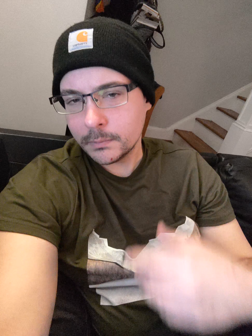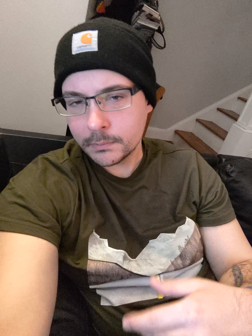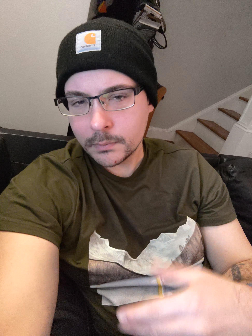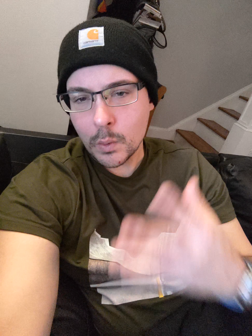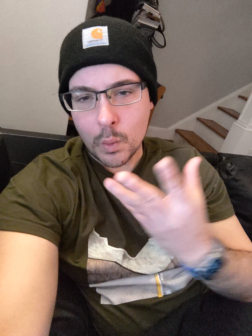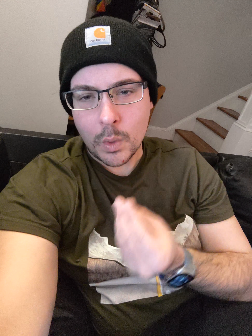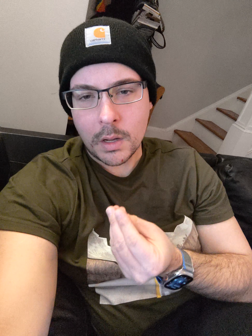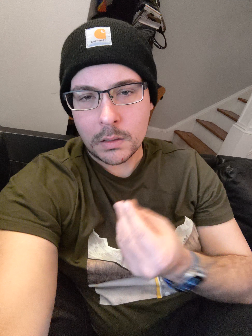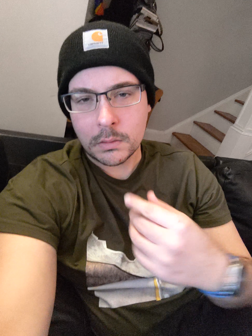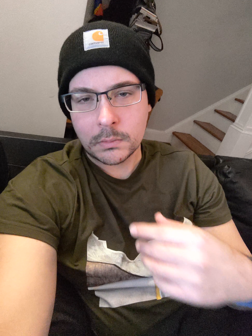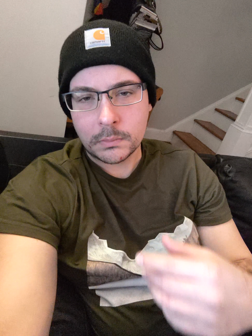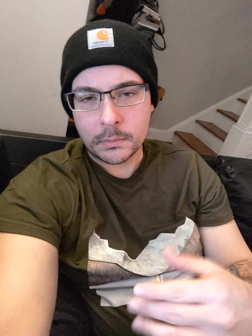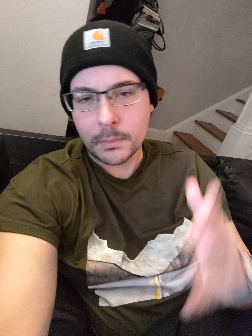wet